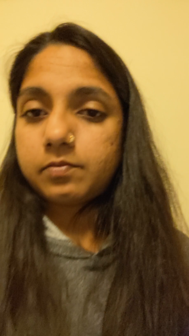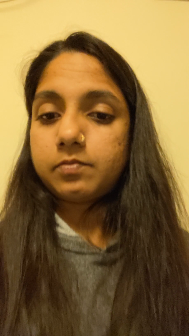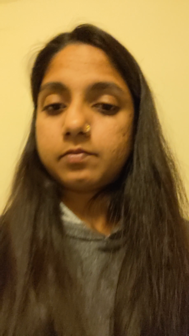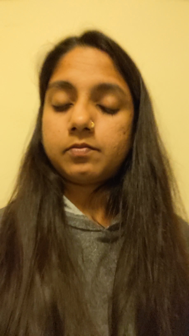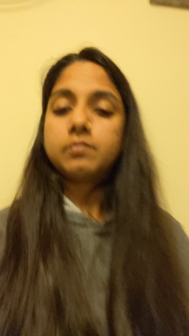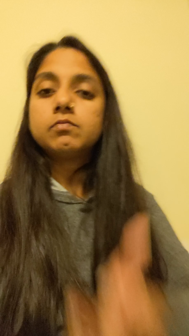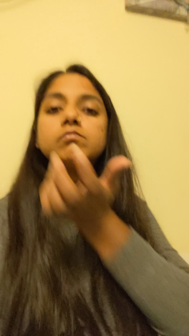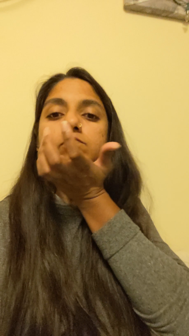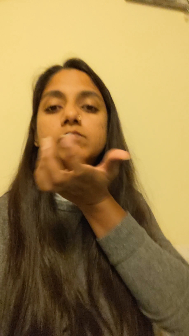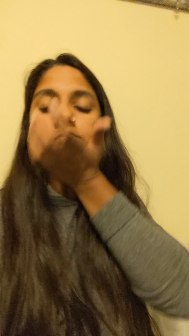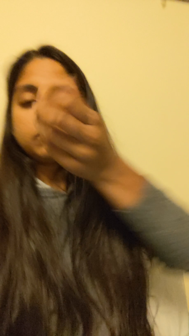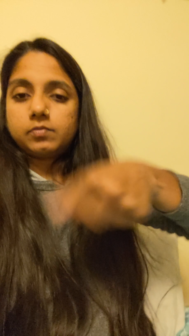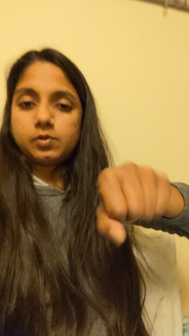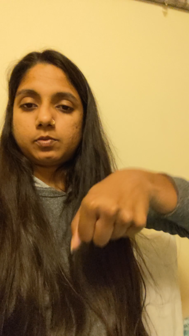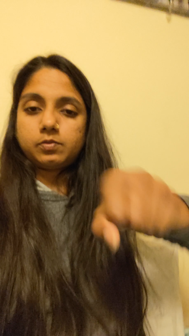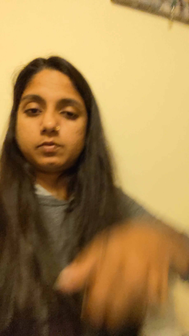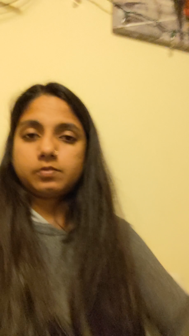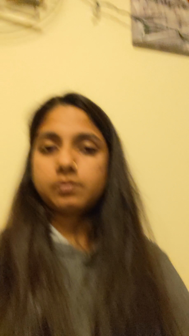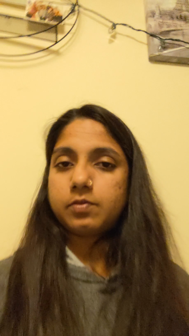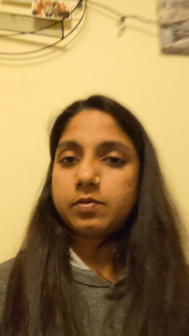lawn mower